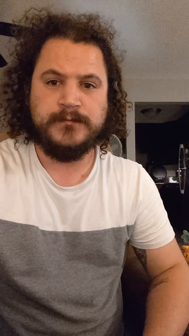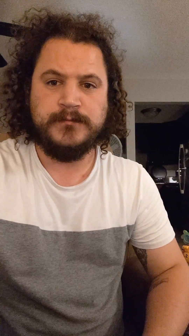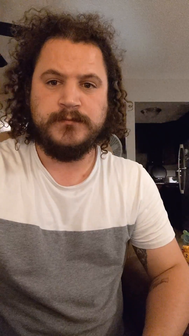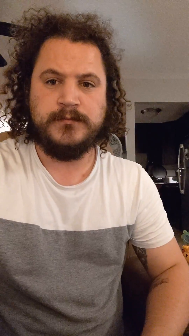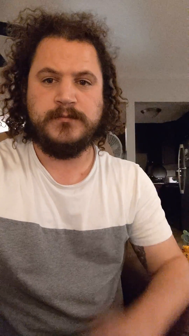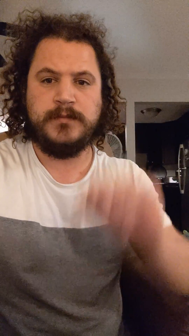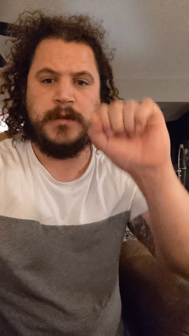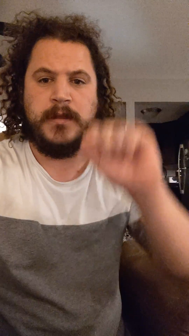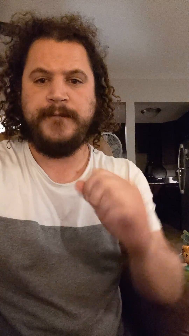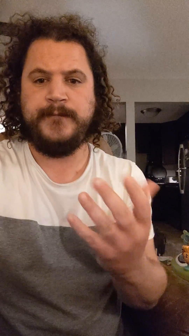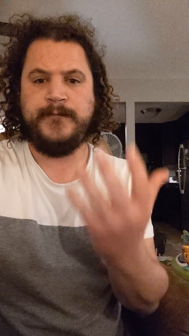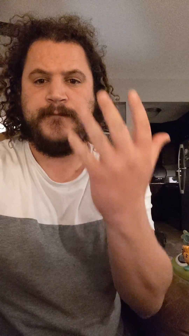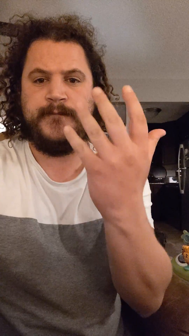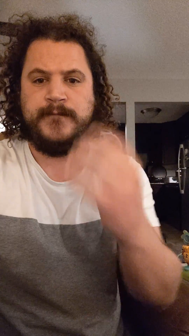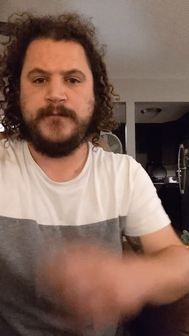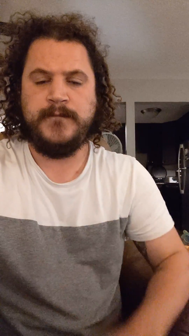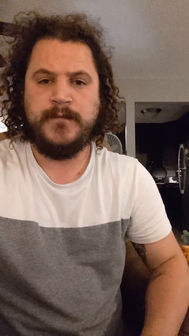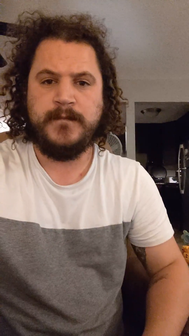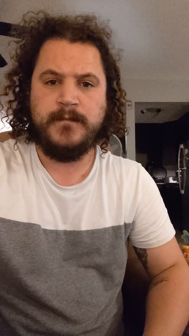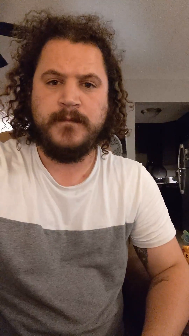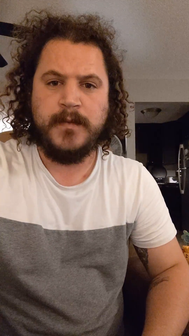gloves